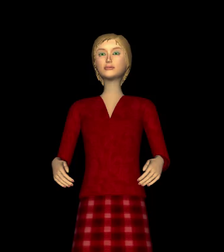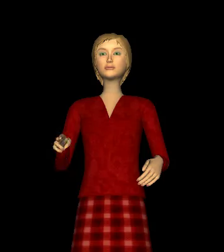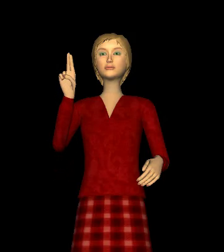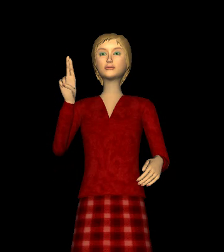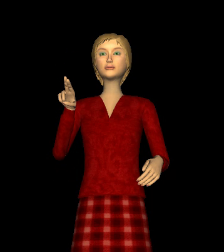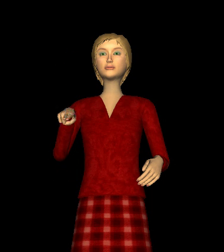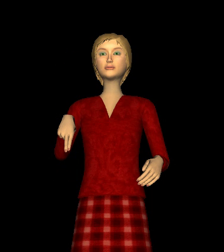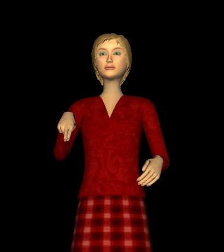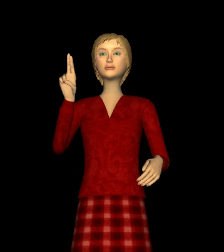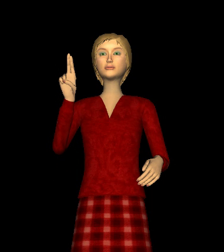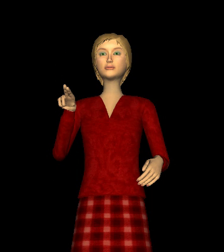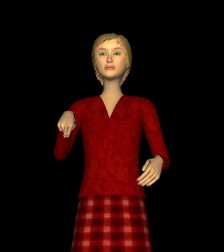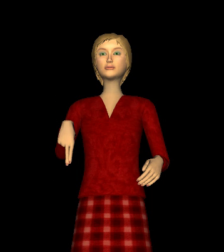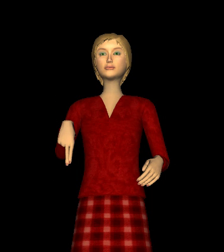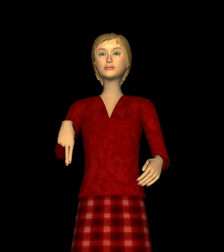يرسم